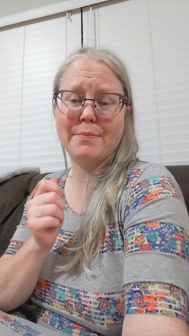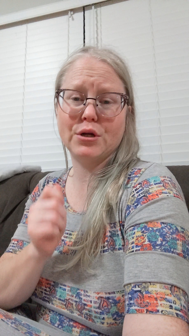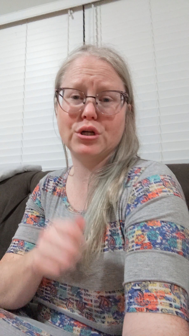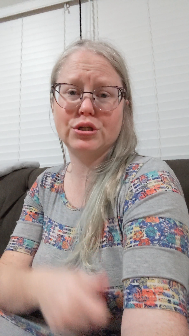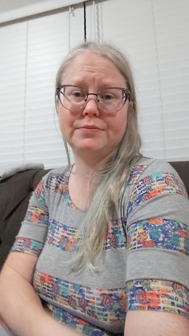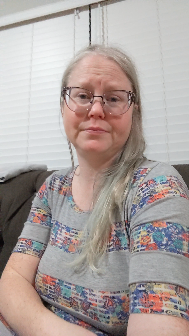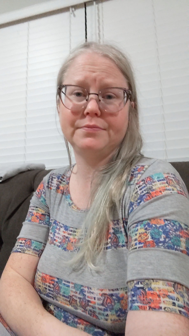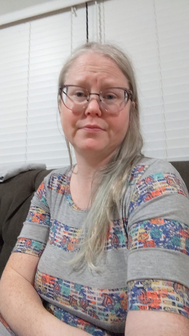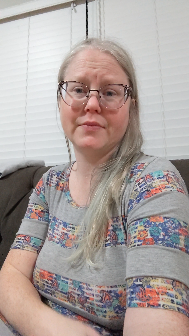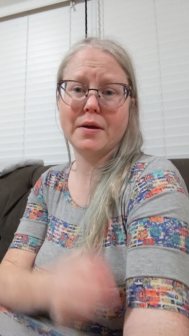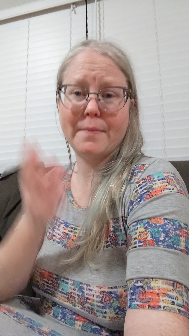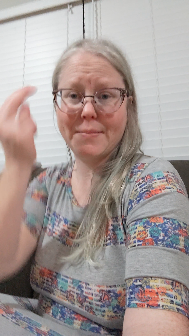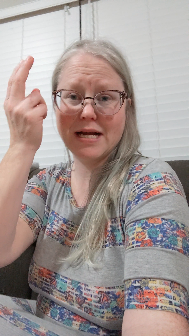bunny